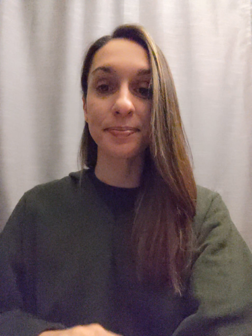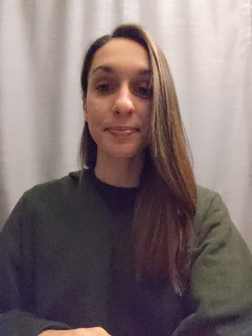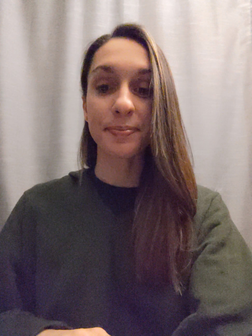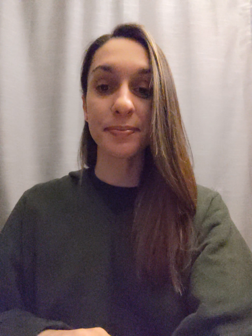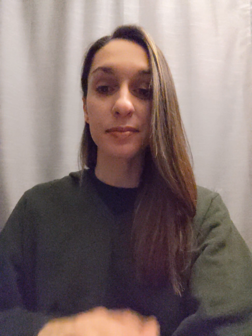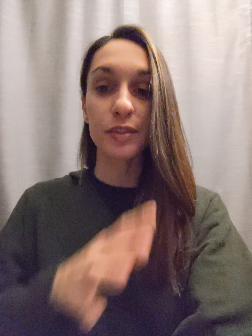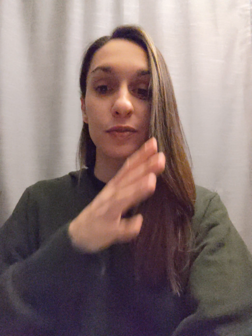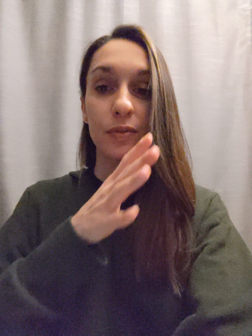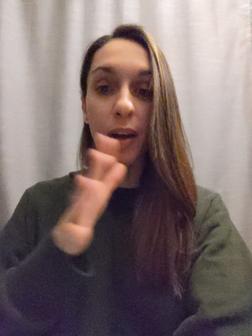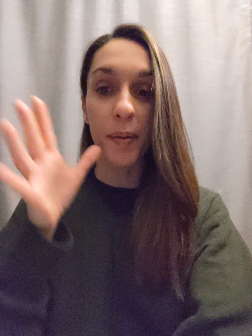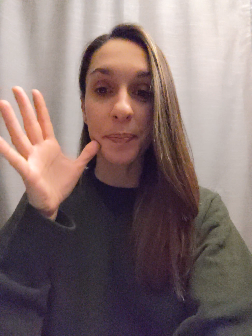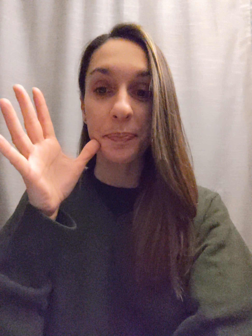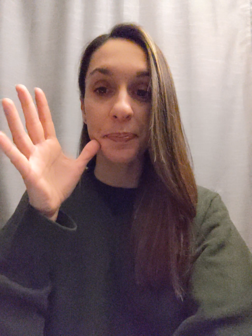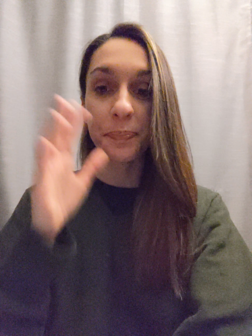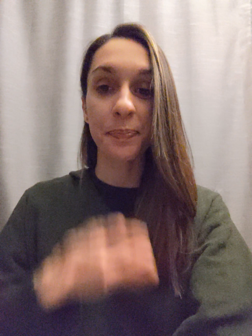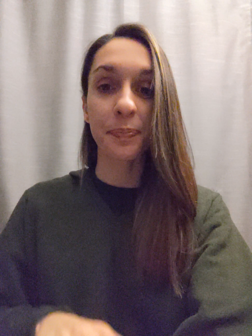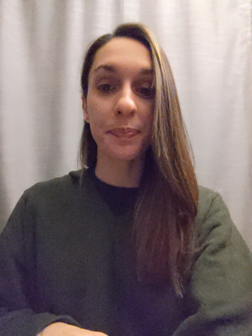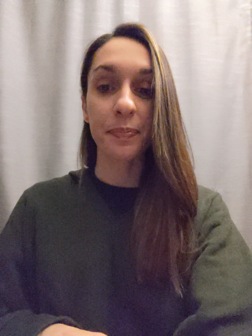farm